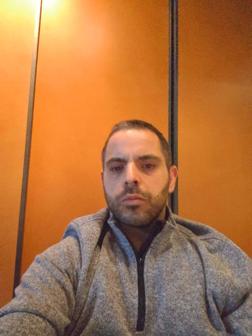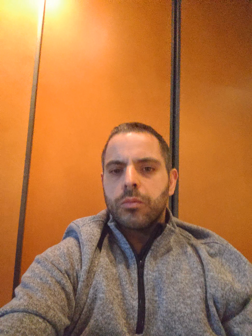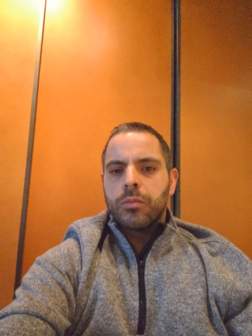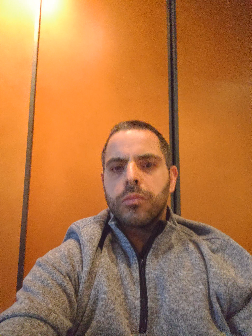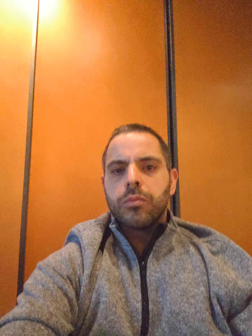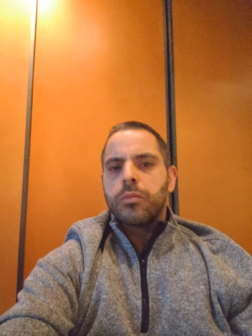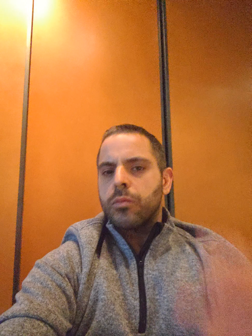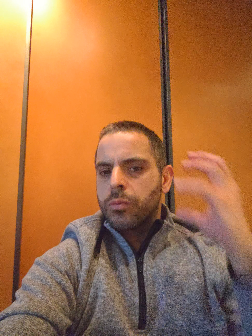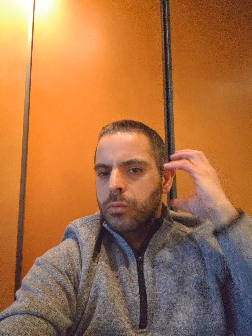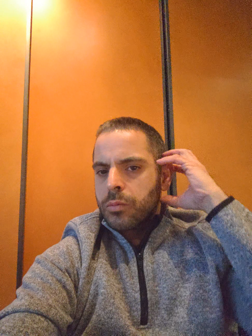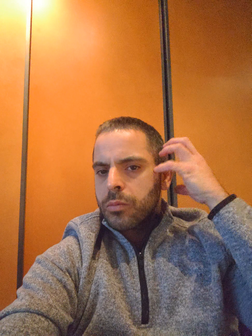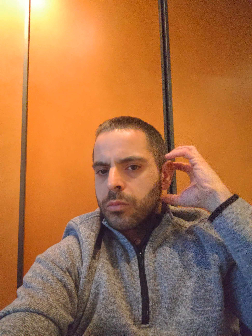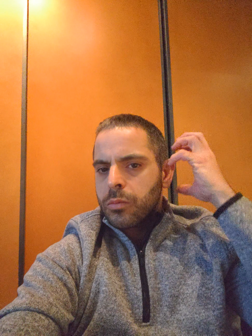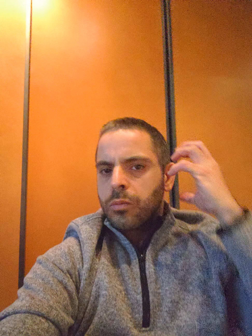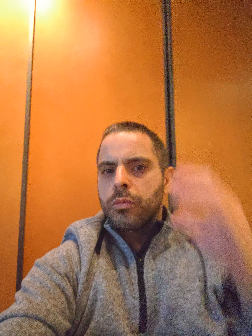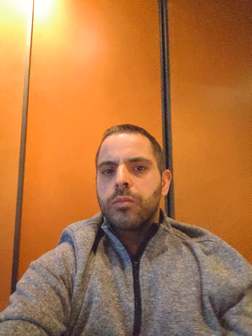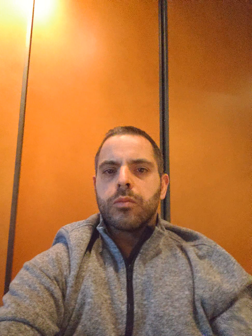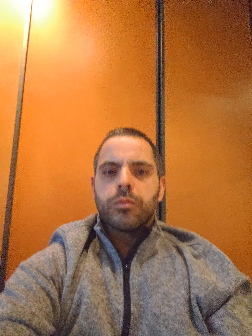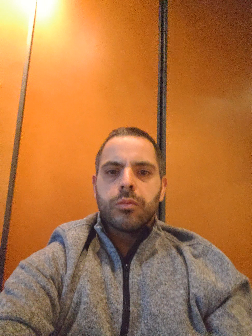radio